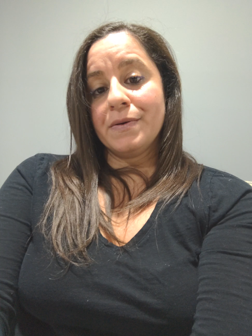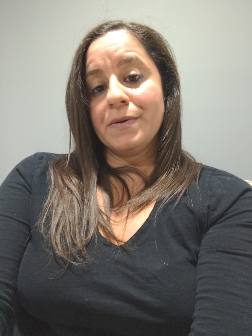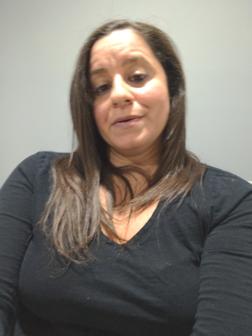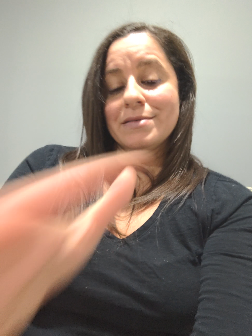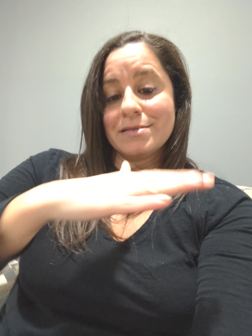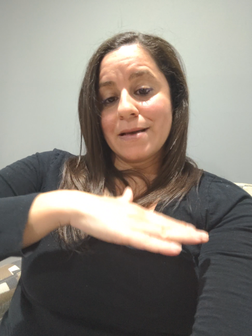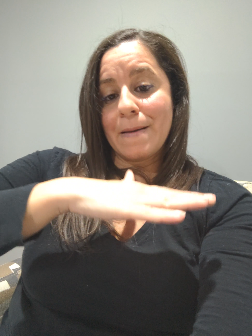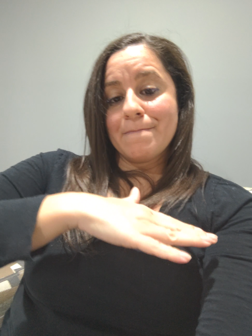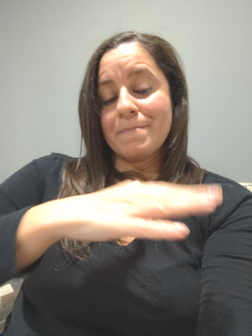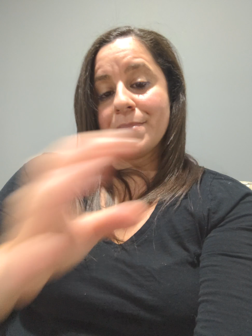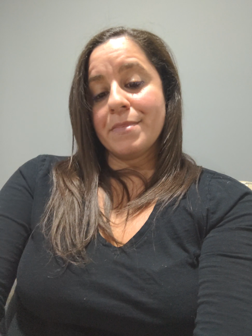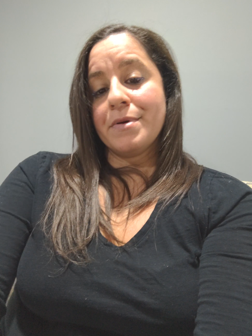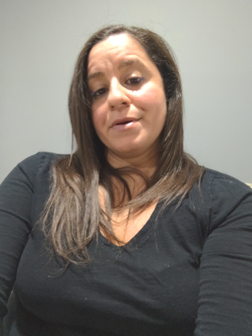table